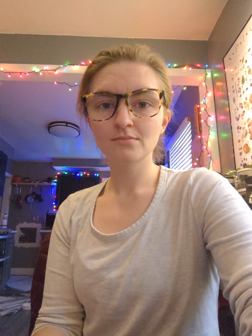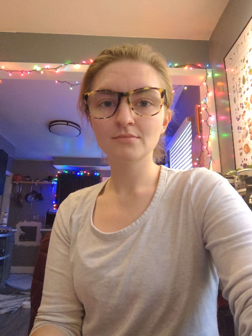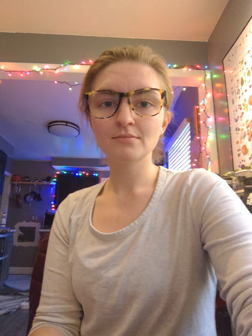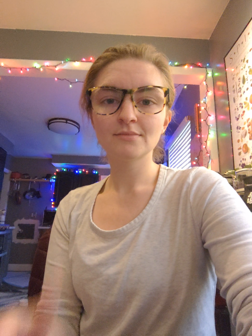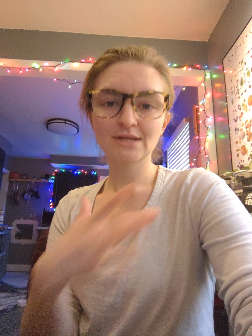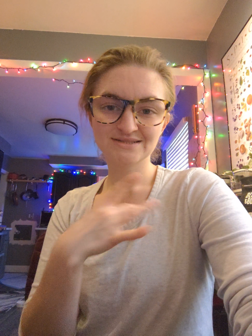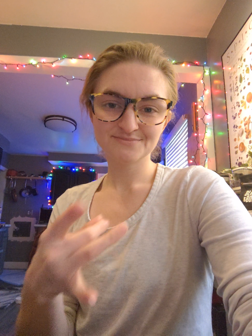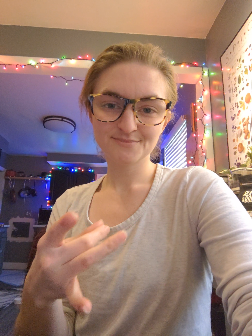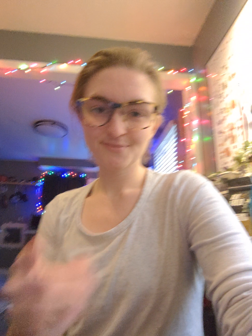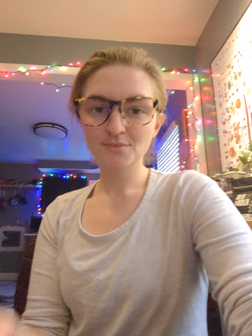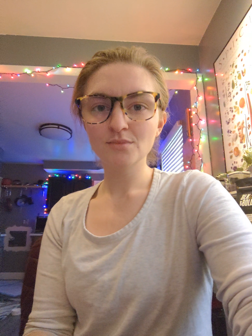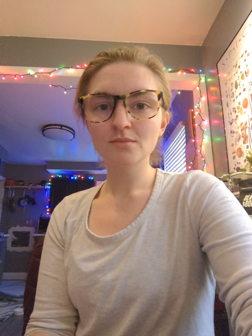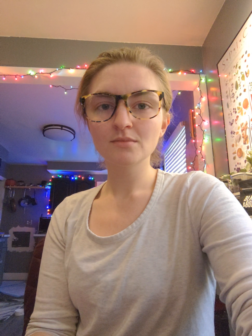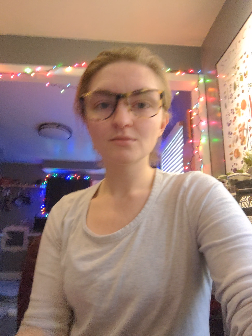like